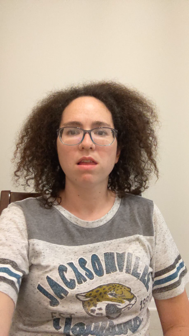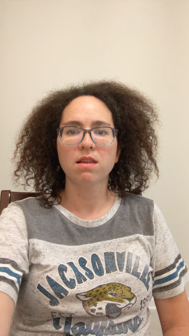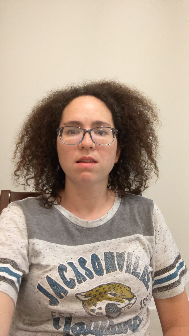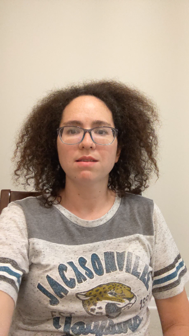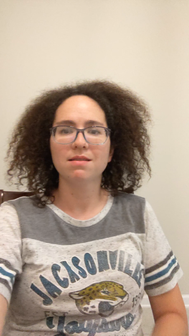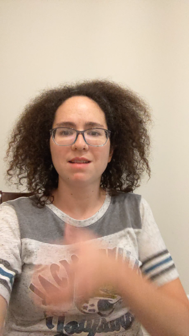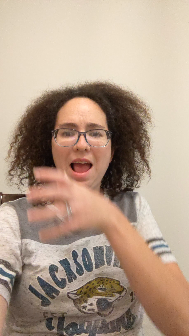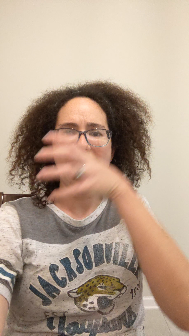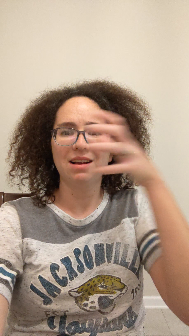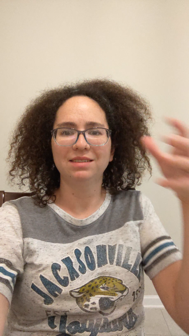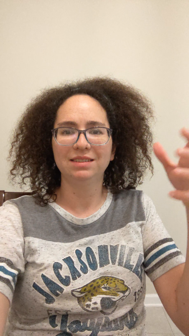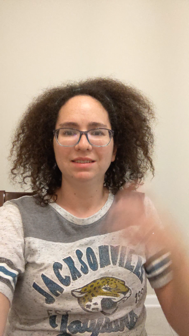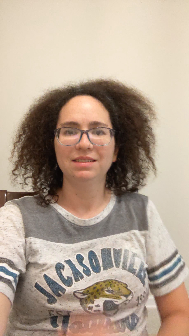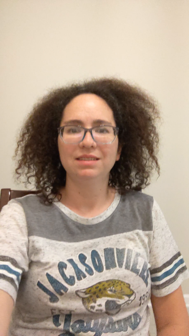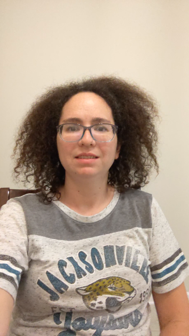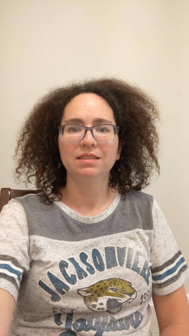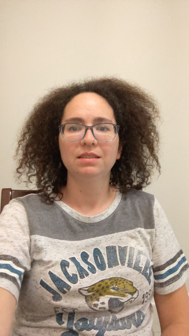much